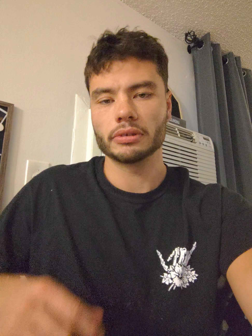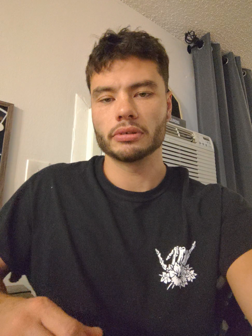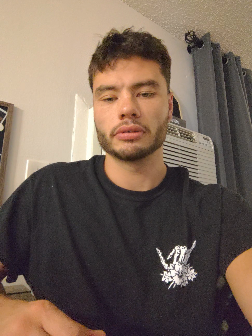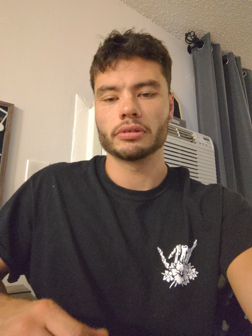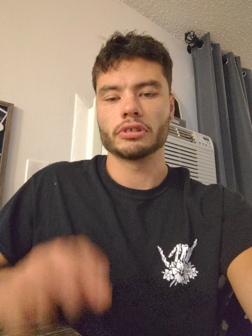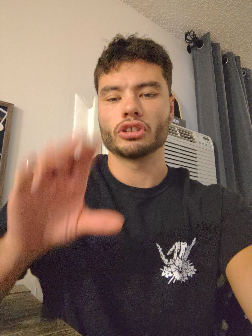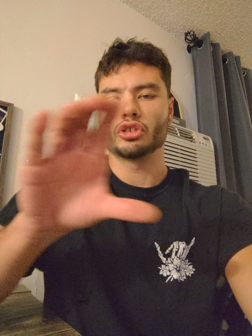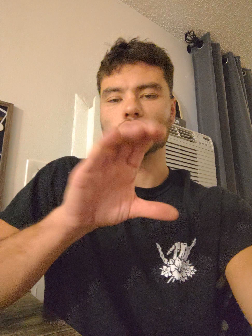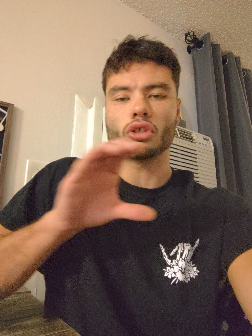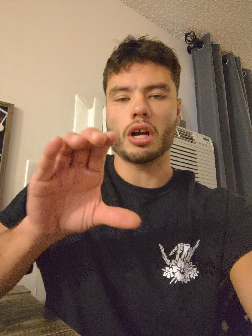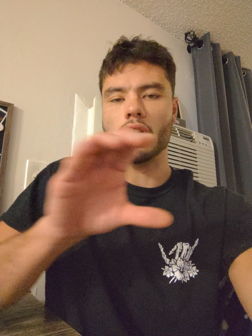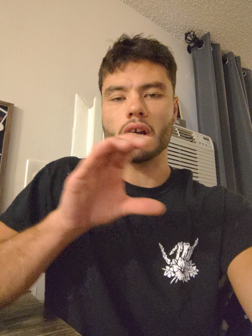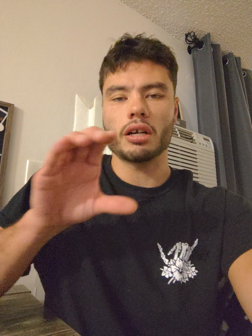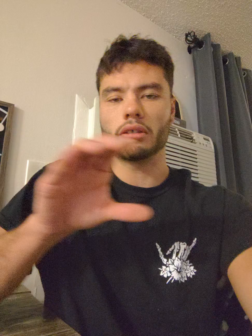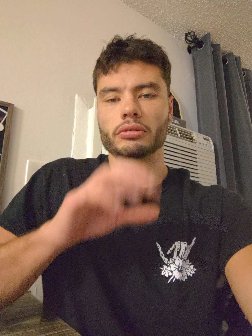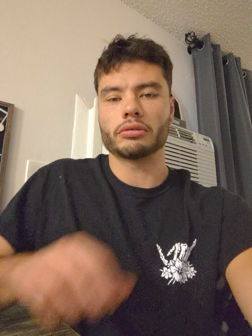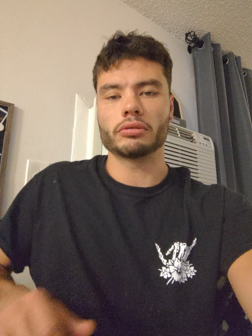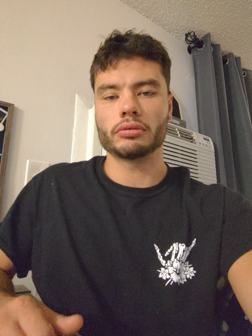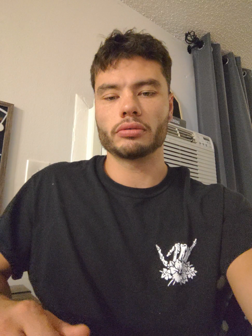chocolate